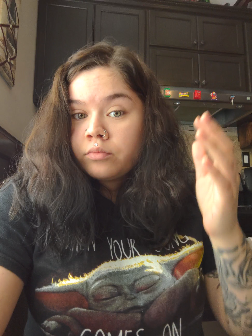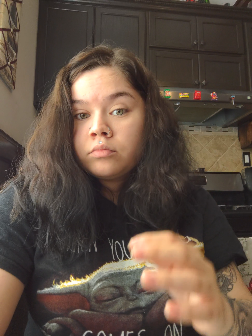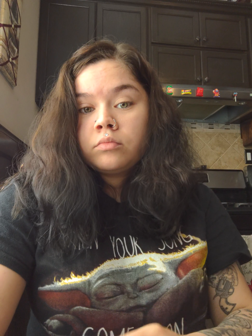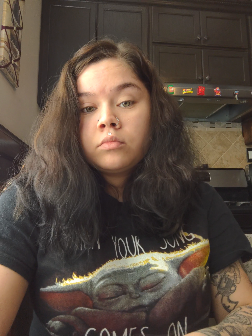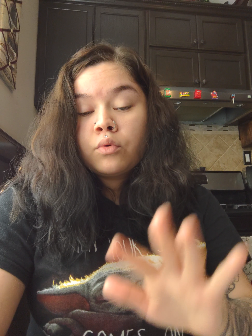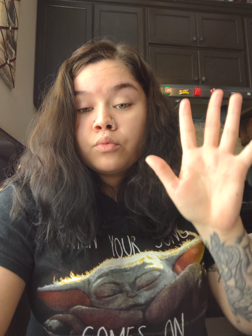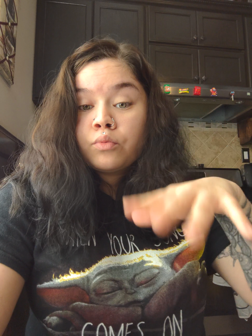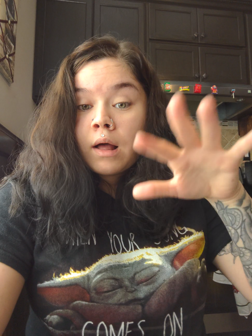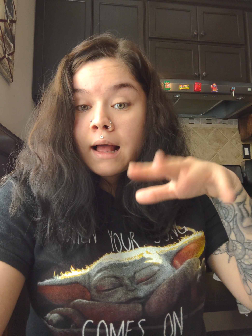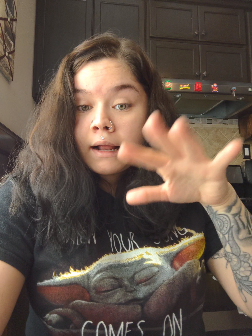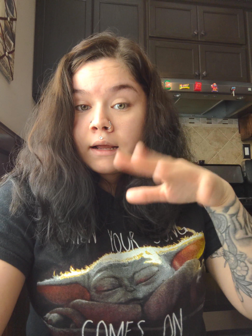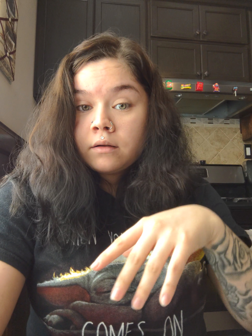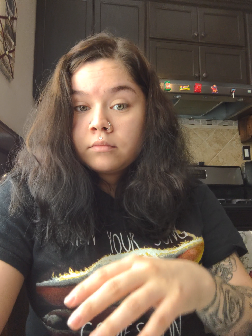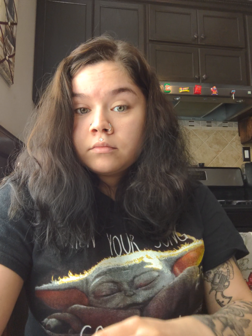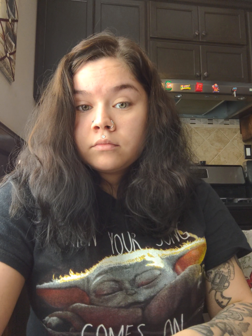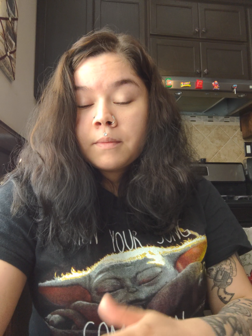rain